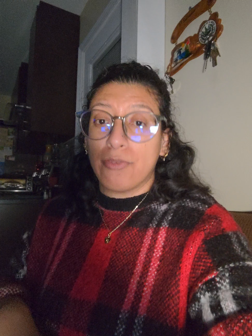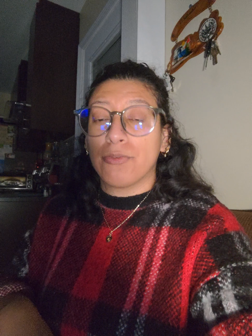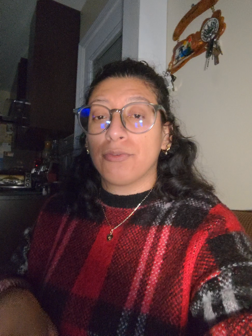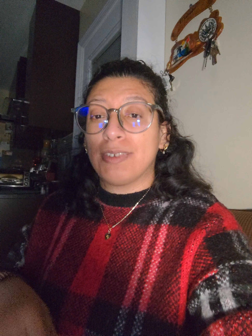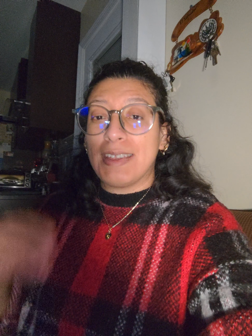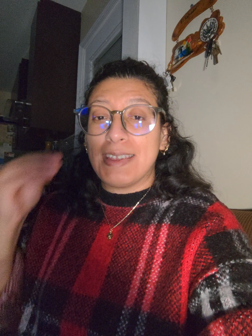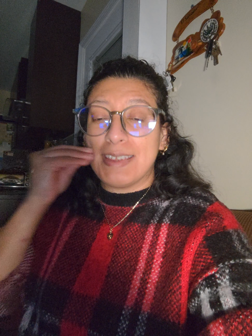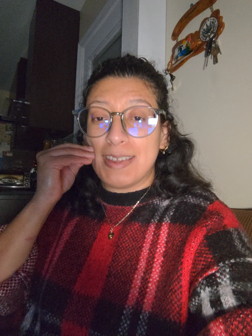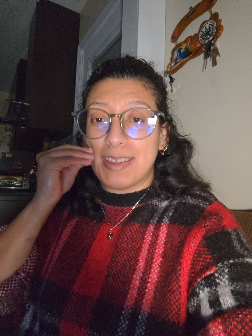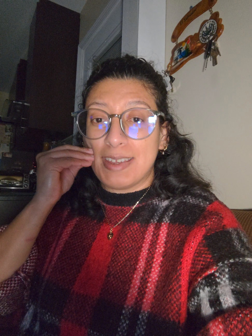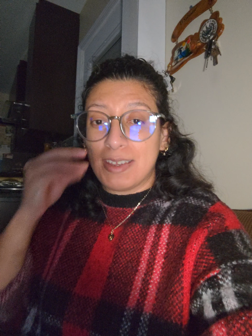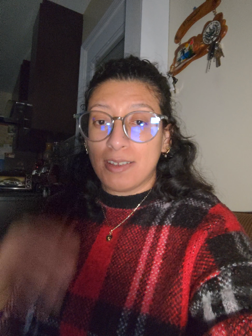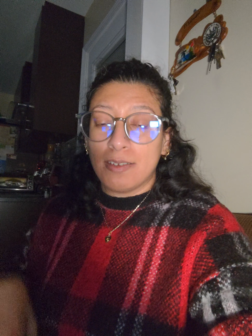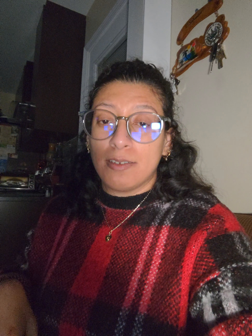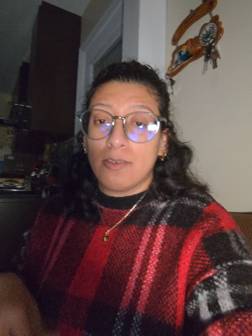kiss